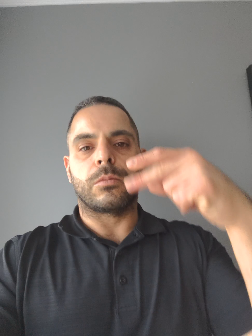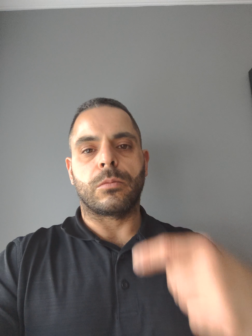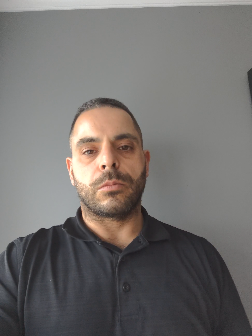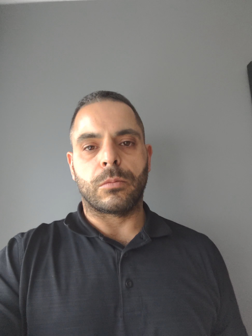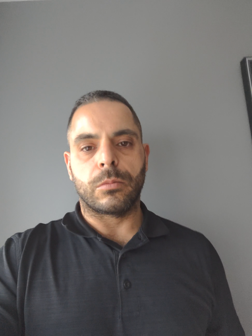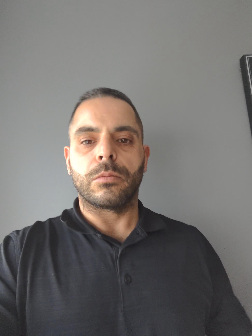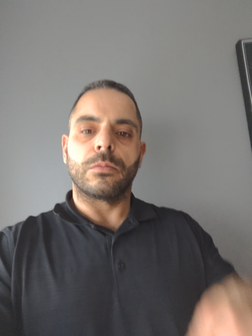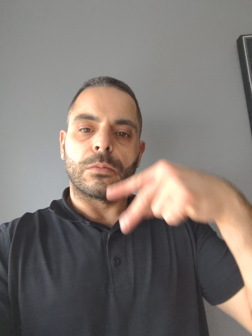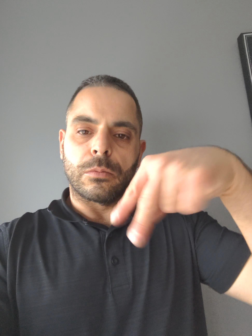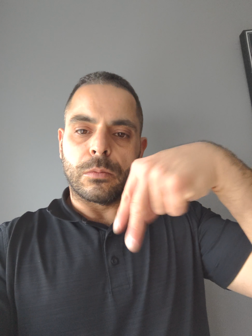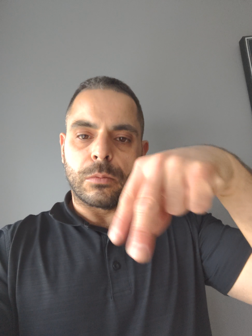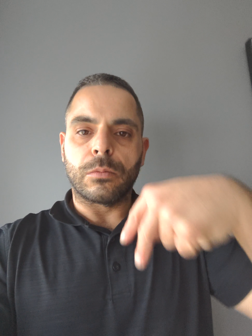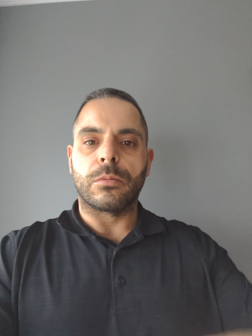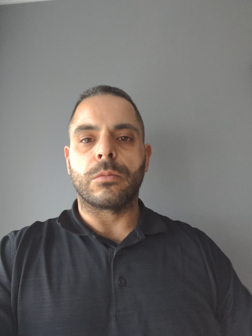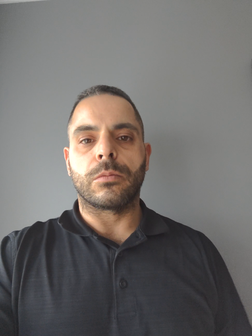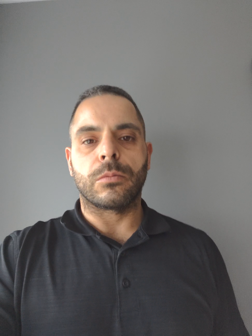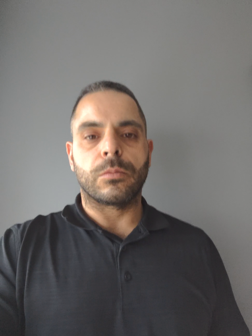dance